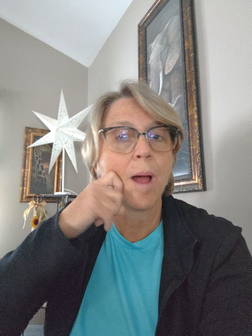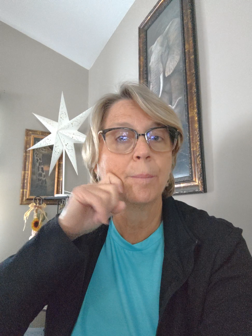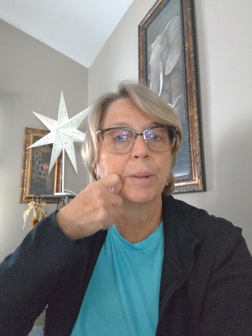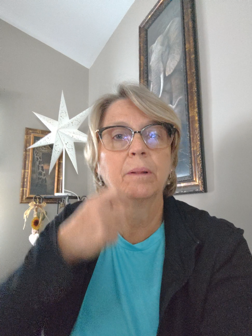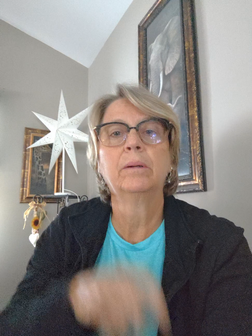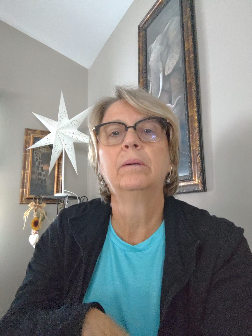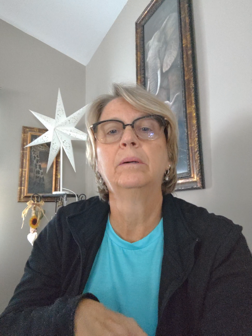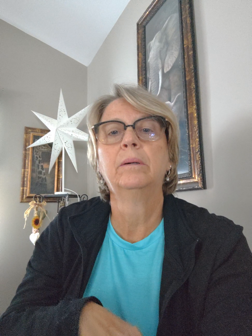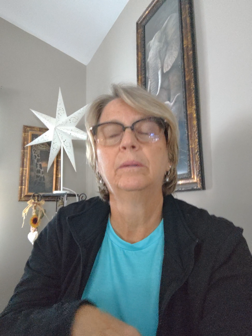apple